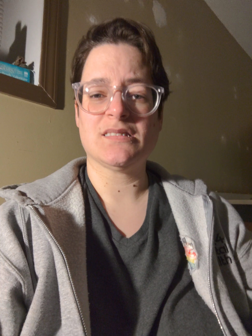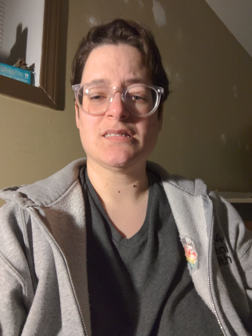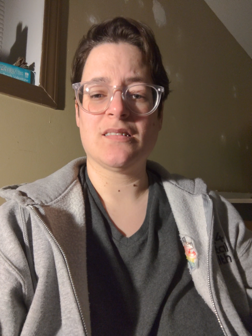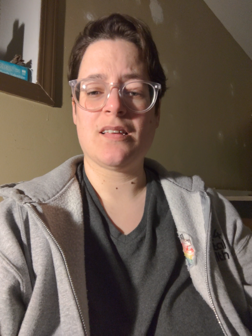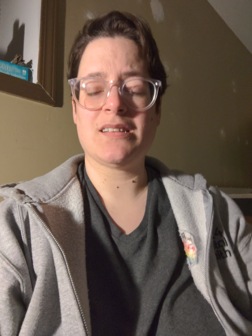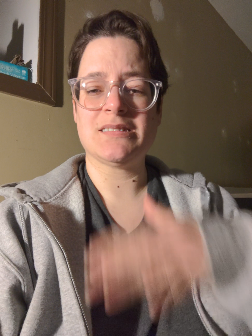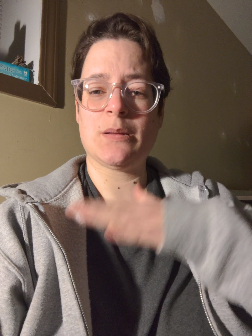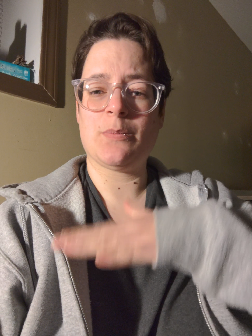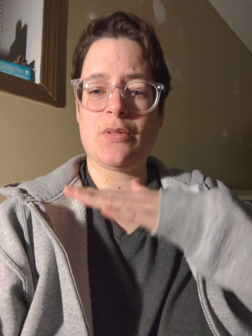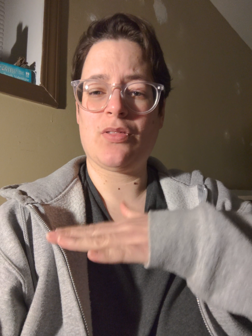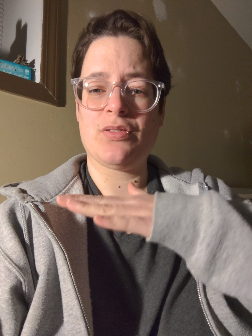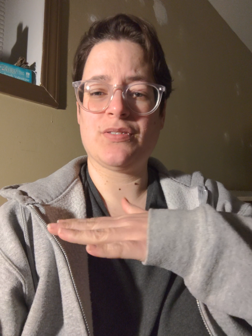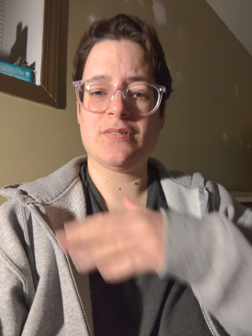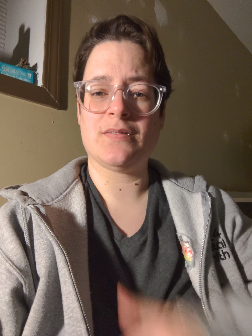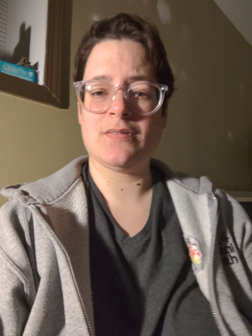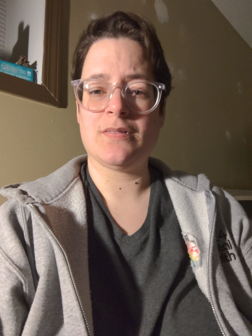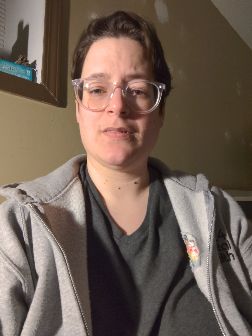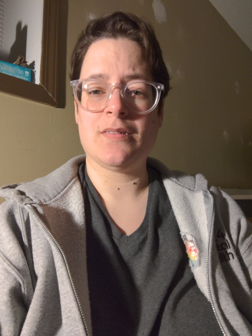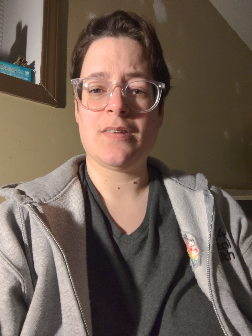table